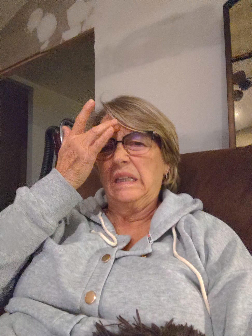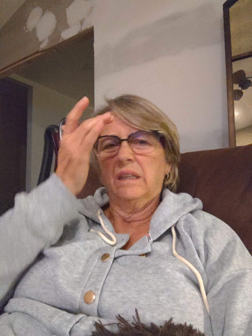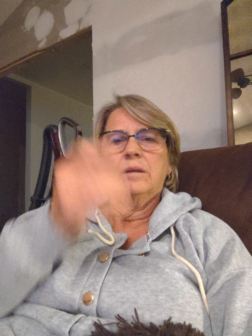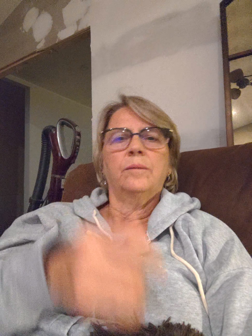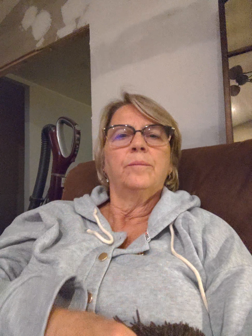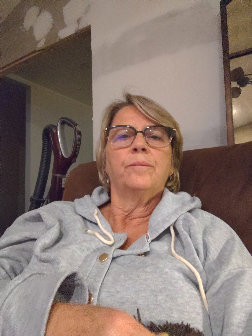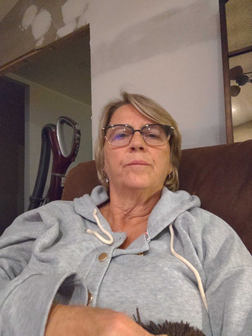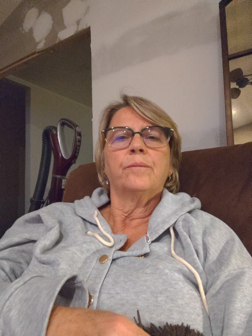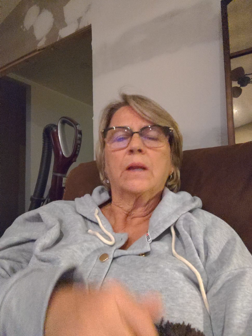sick